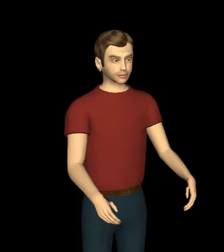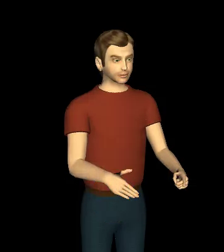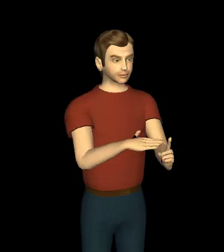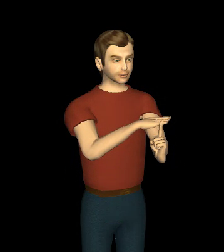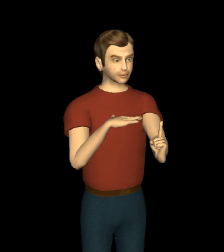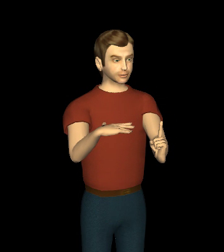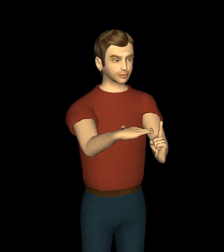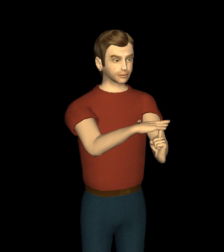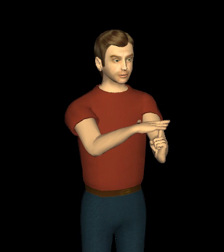مجتمع